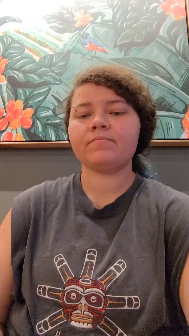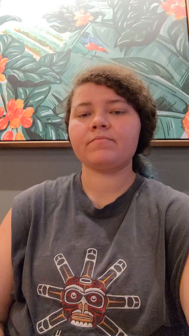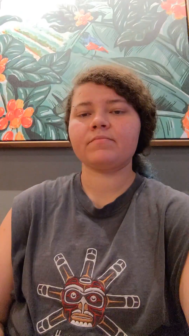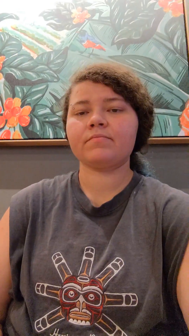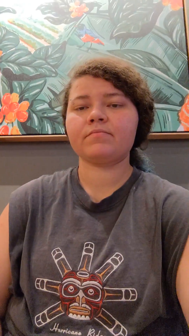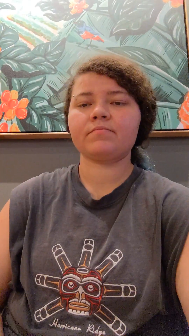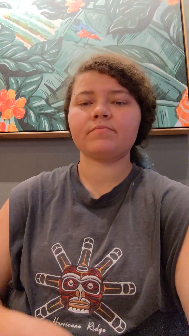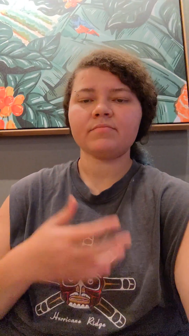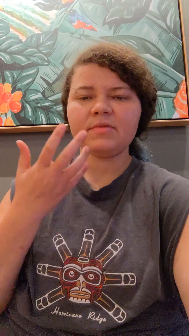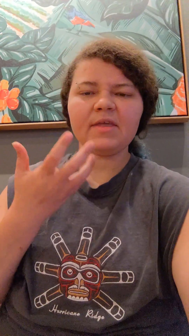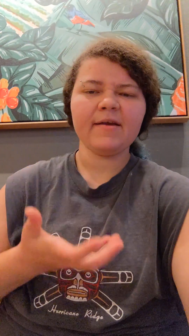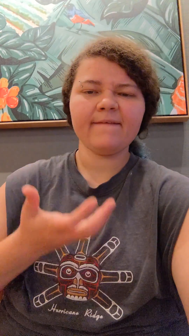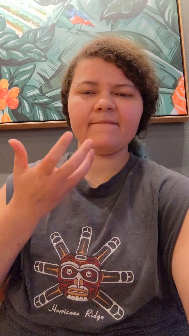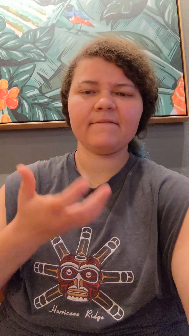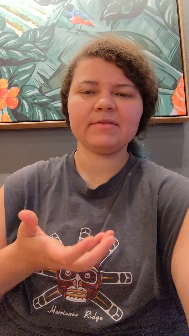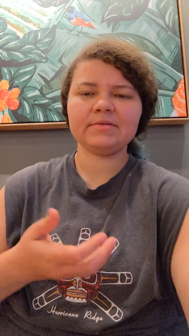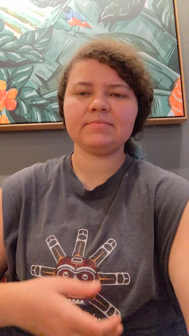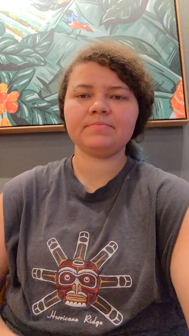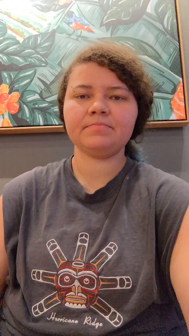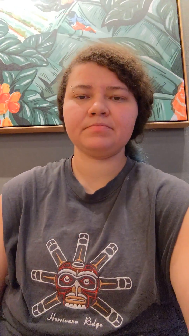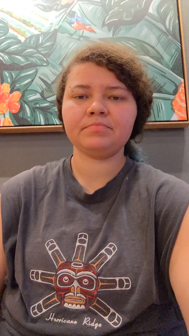heavy